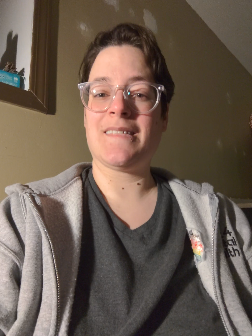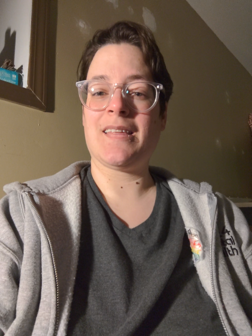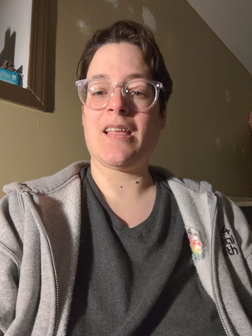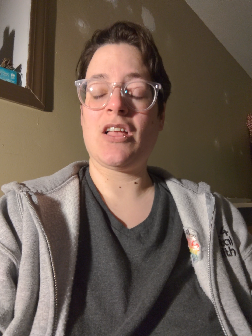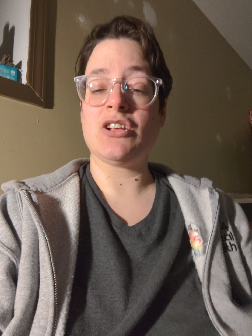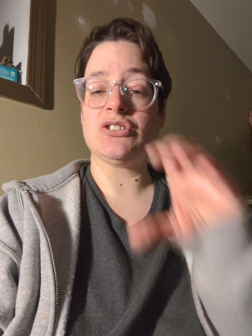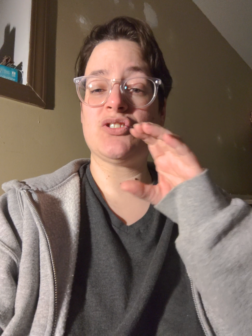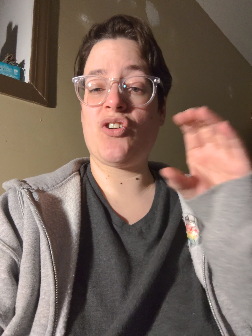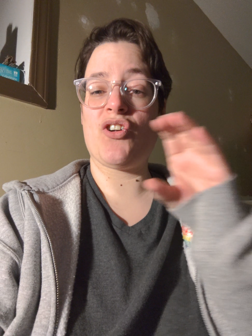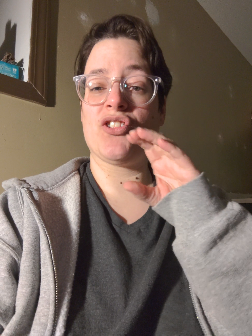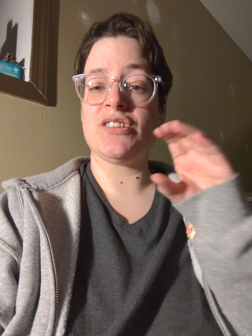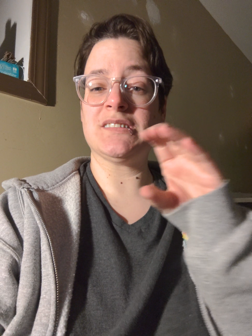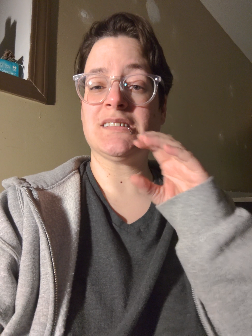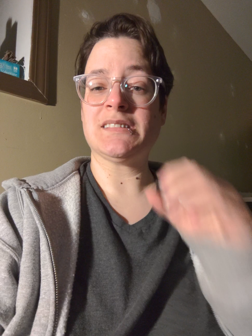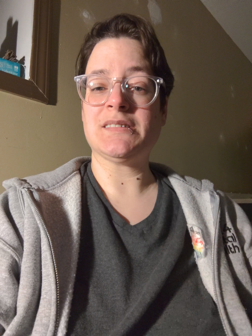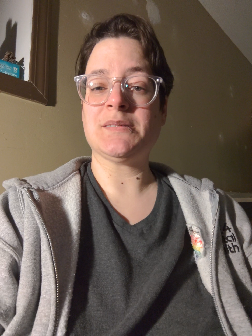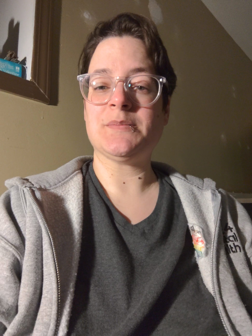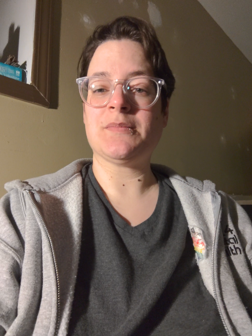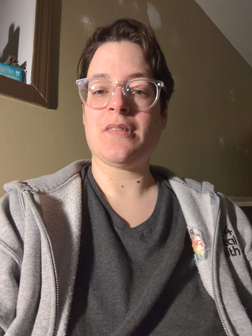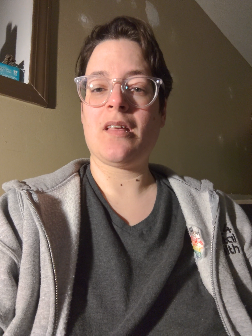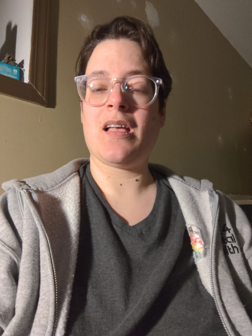chocolate